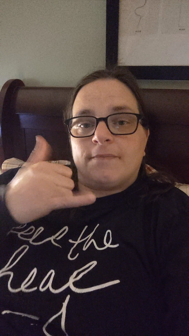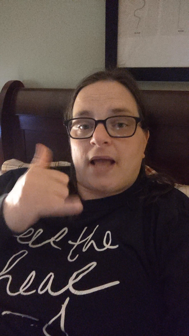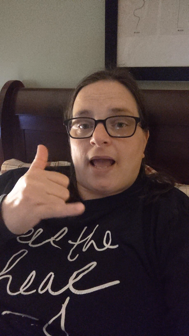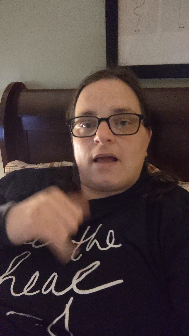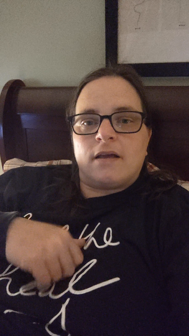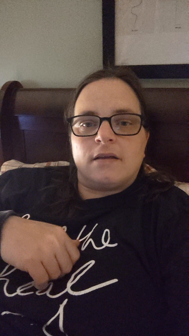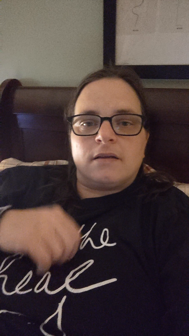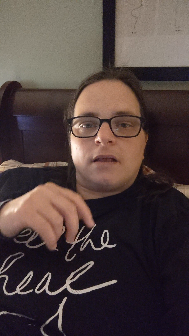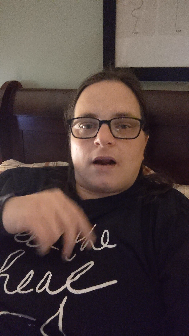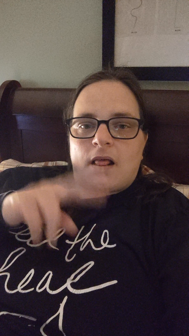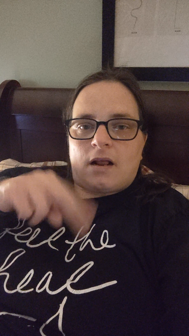lick